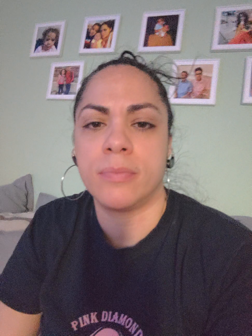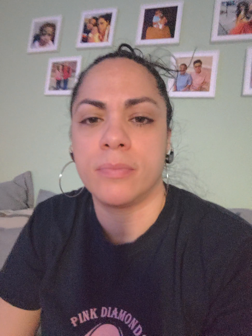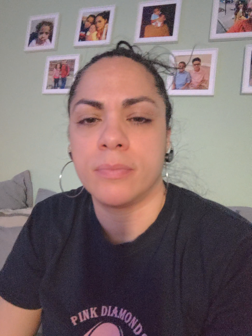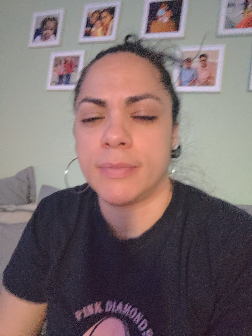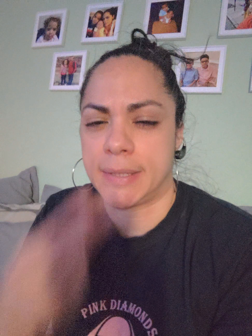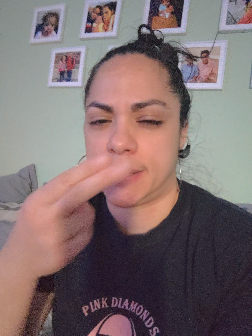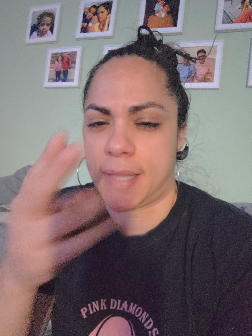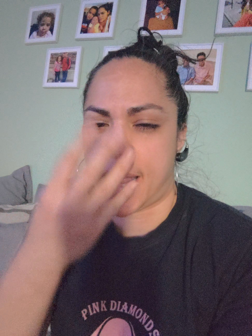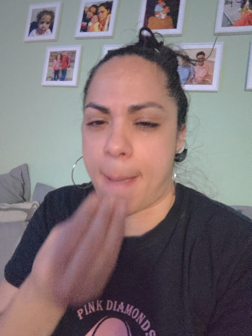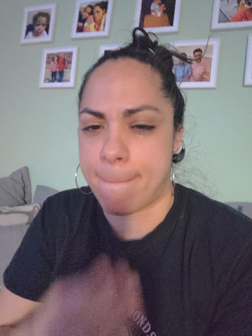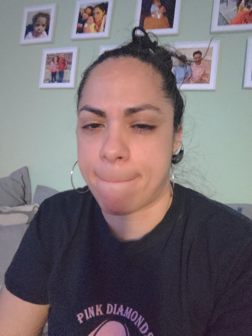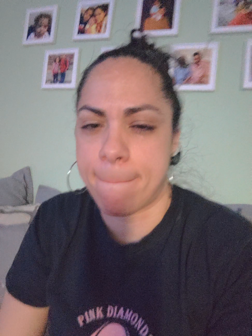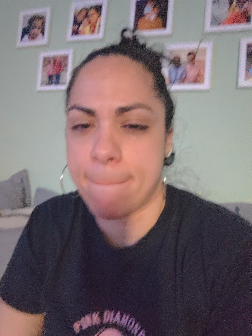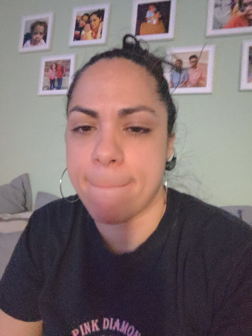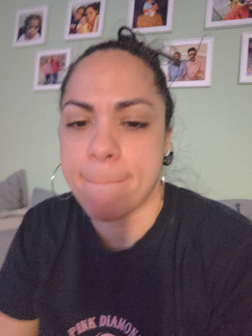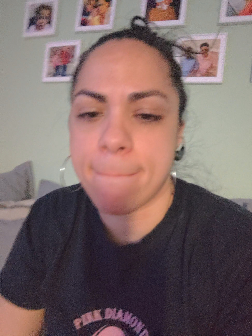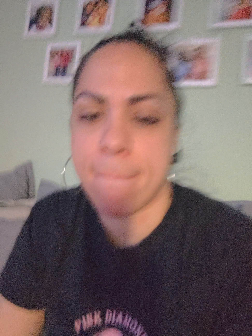nap